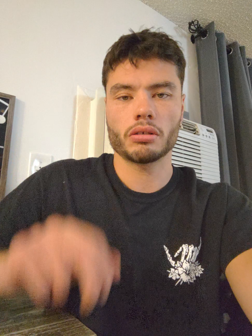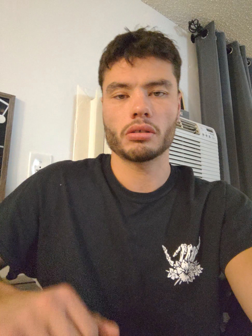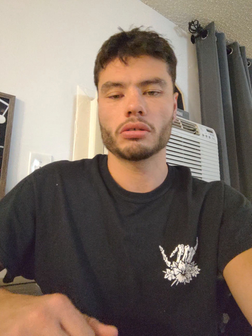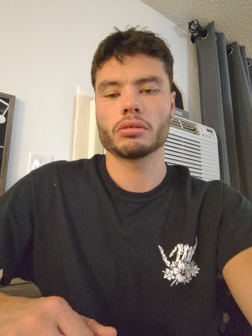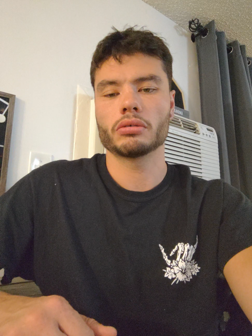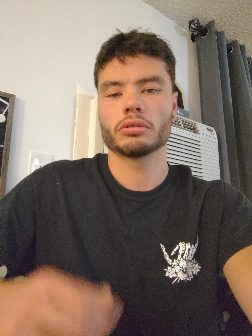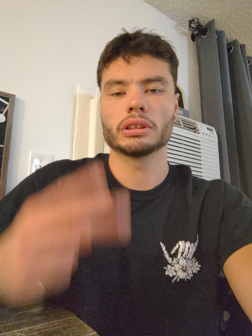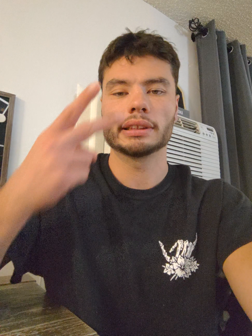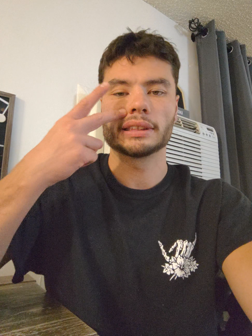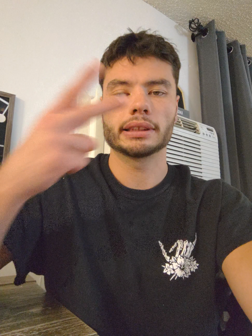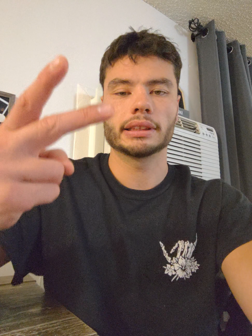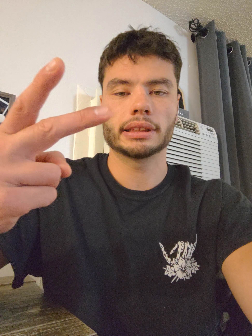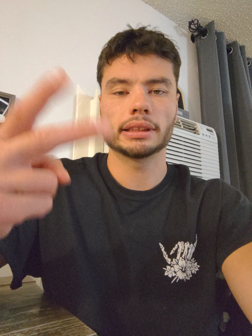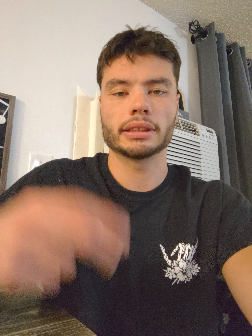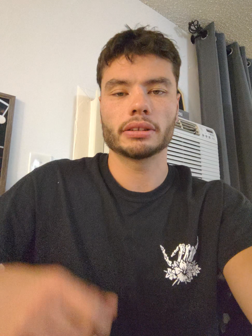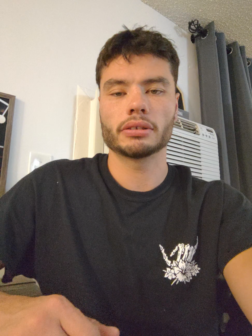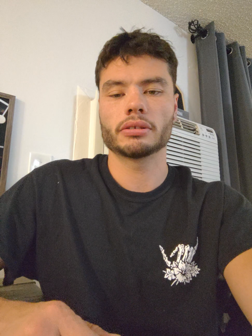see